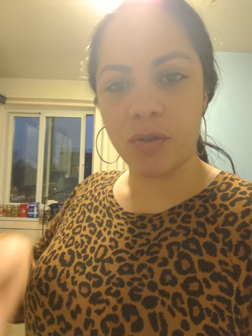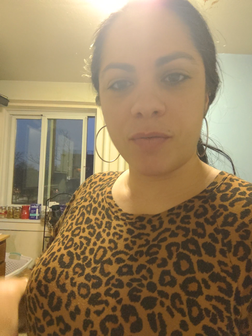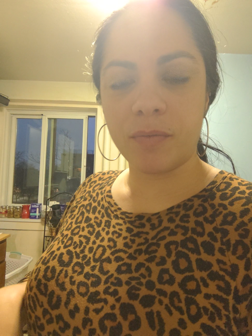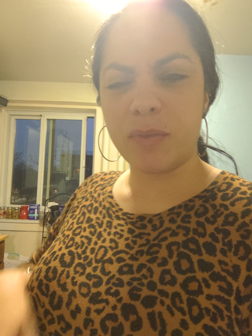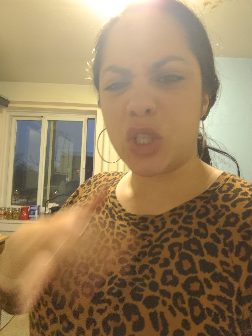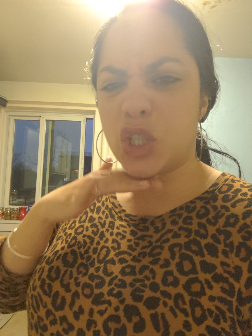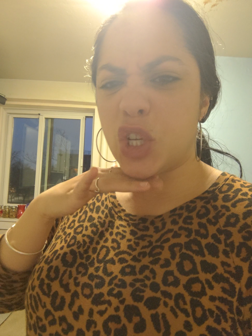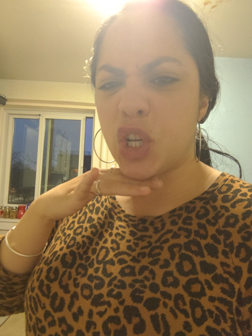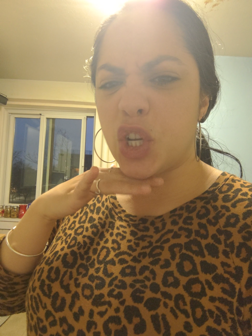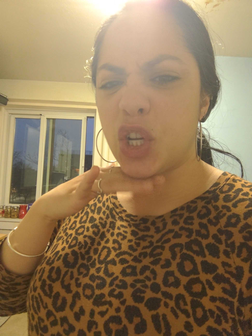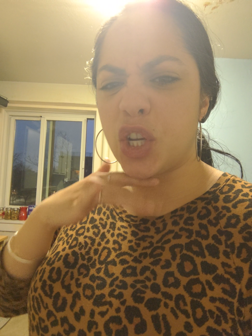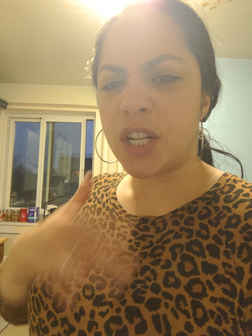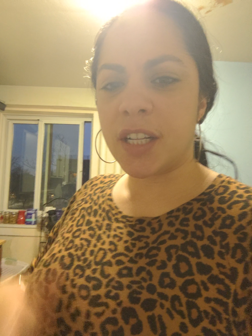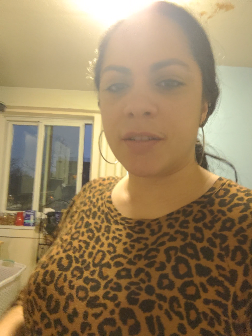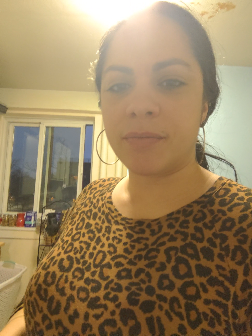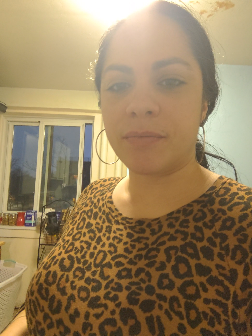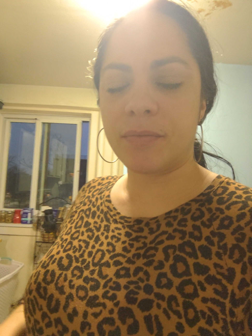dirty